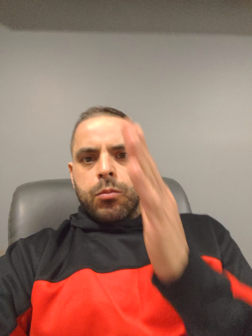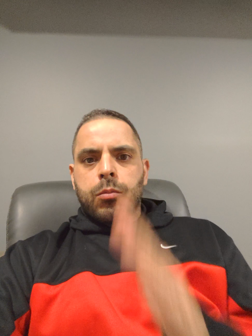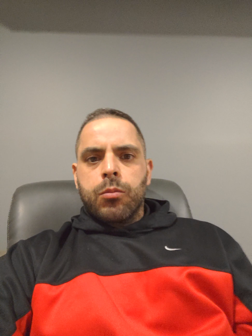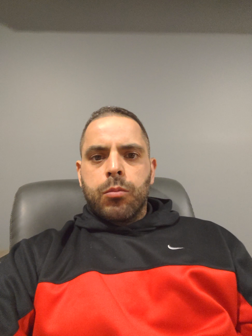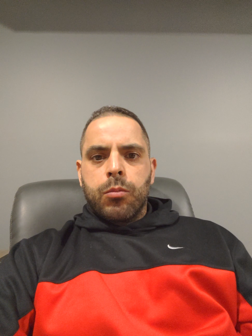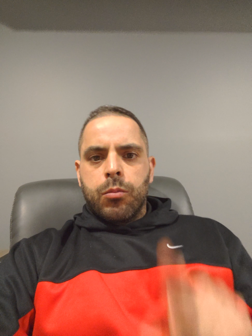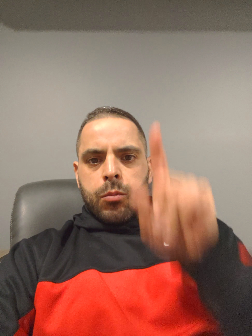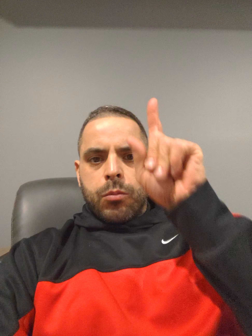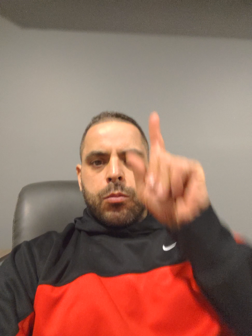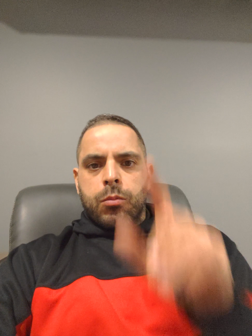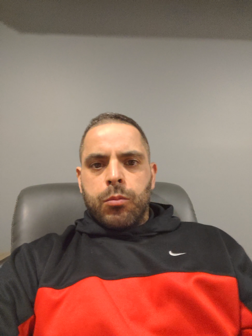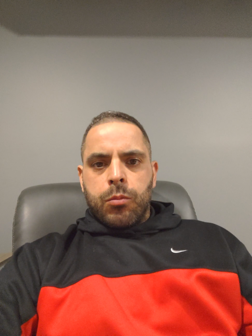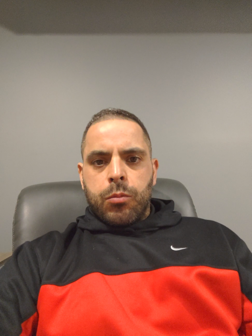up